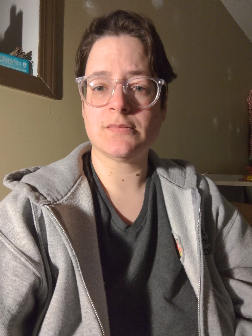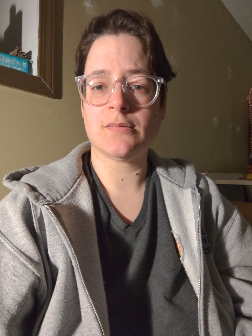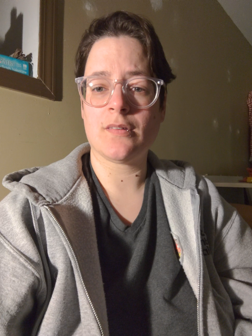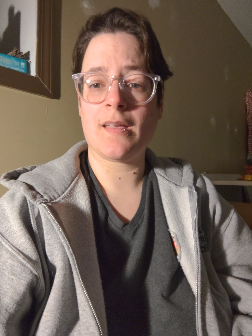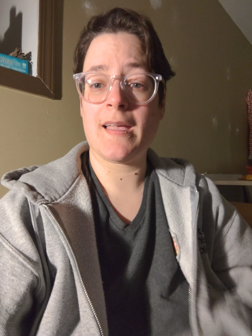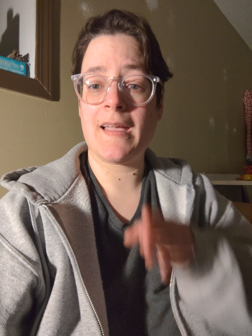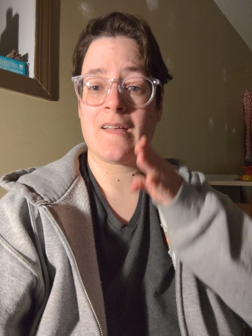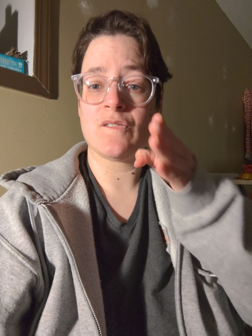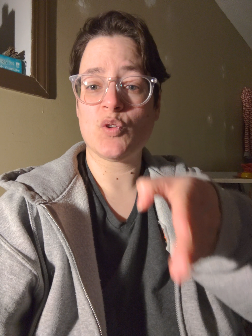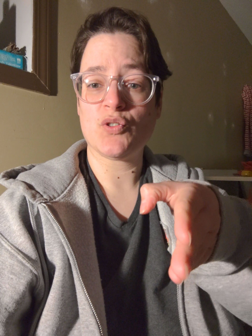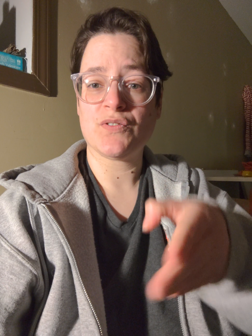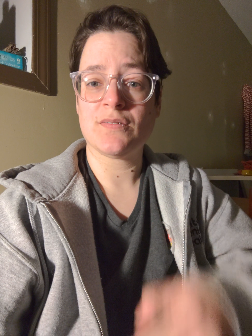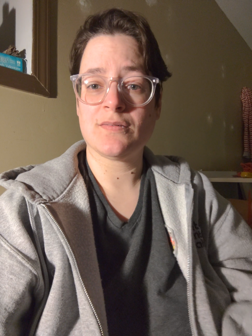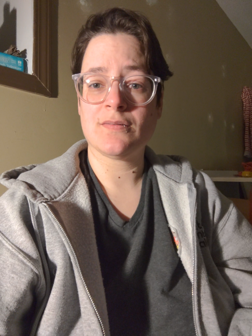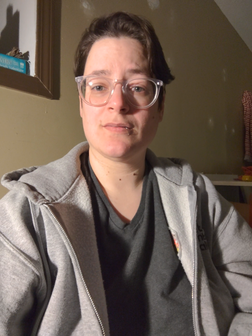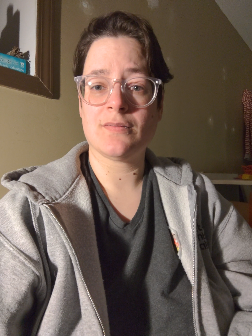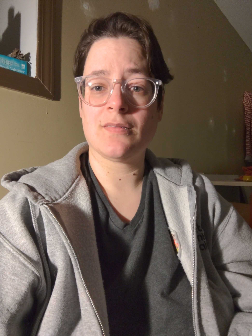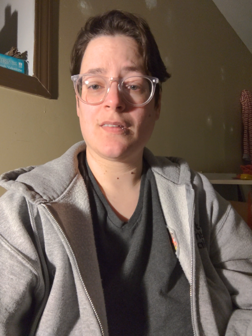after